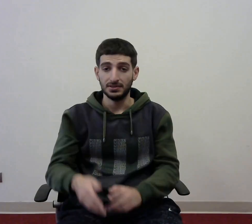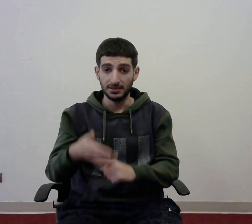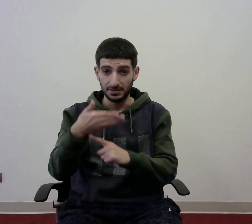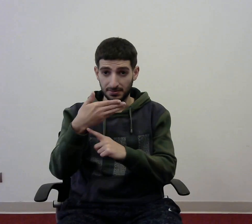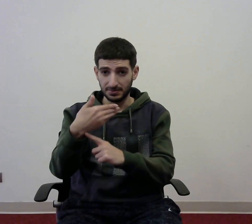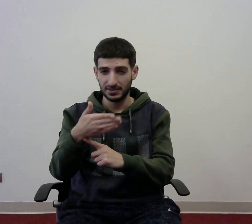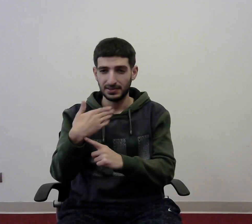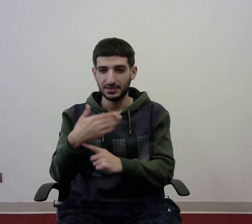bayraq